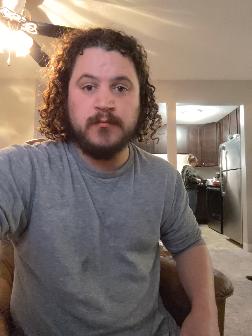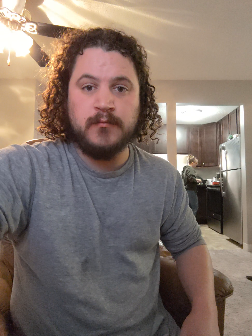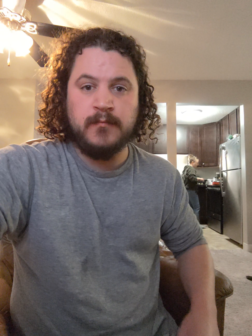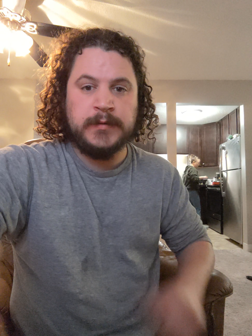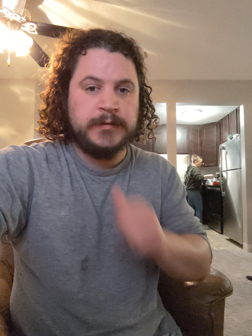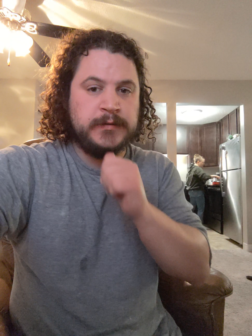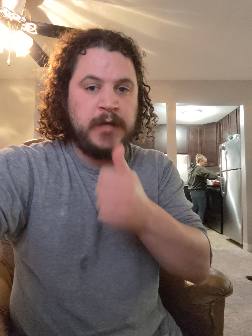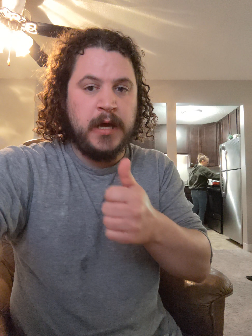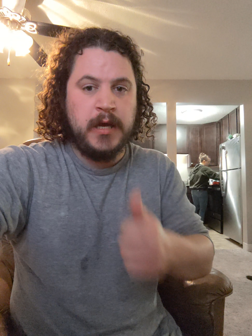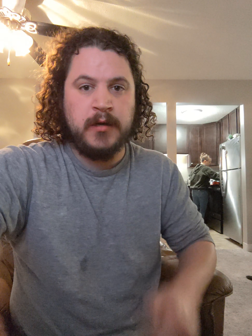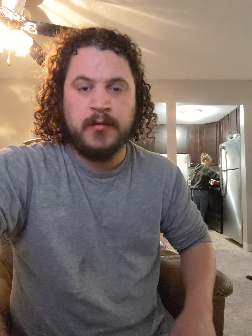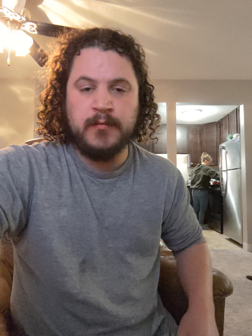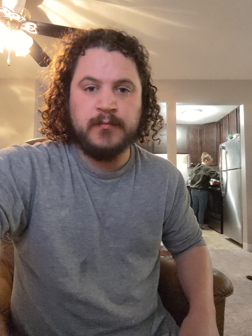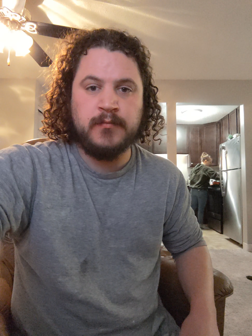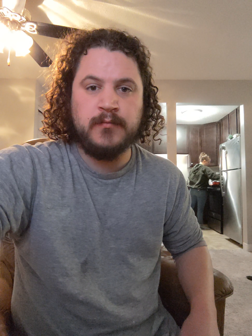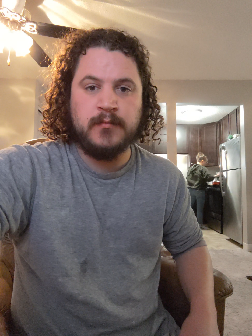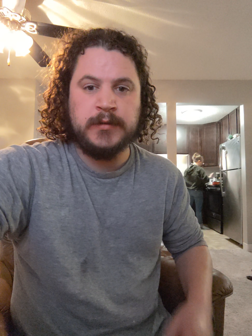not